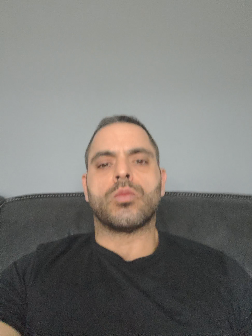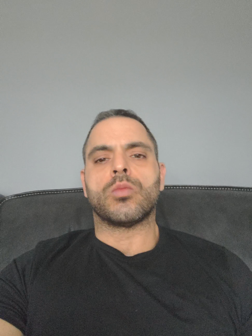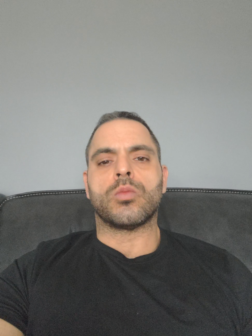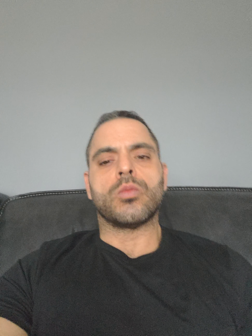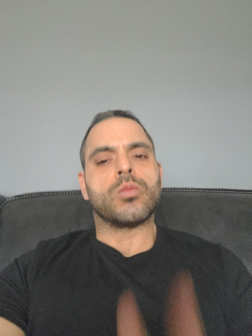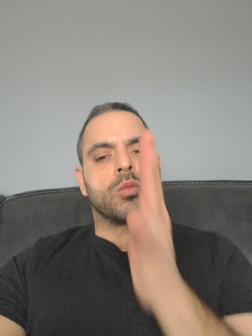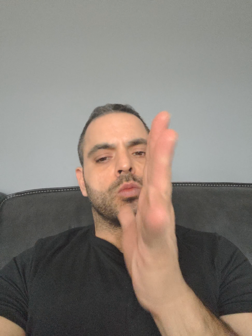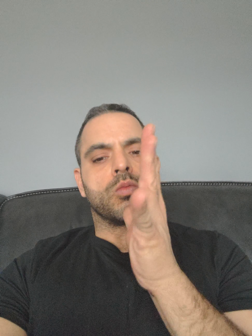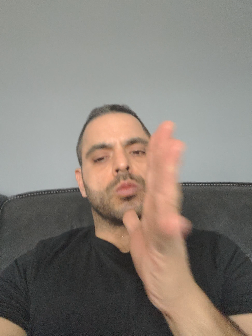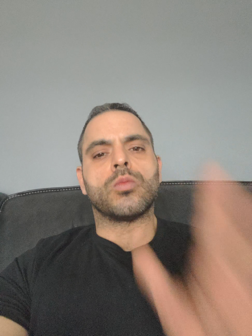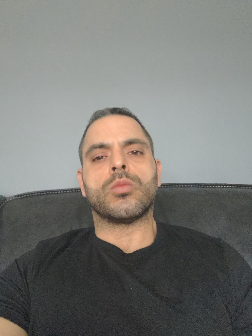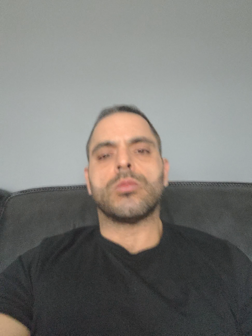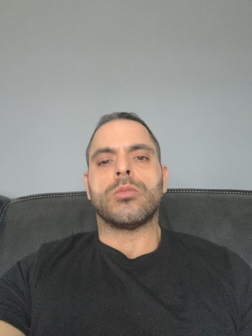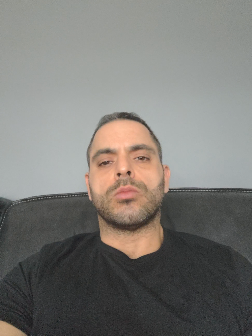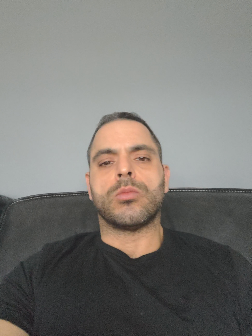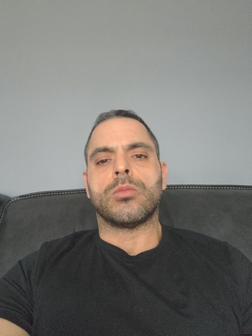mom